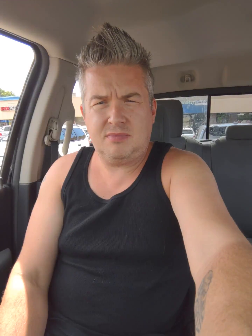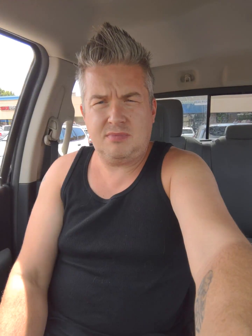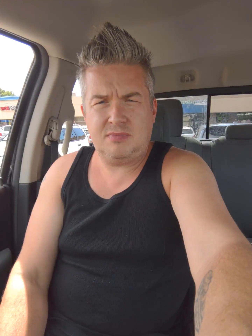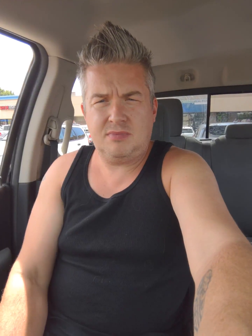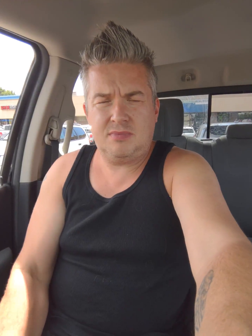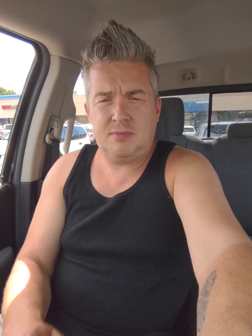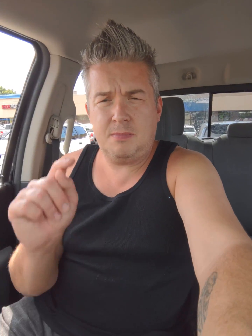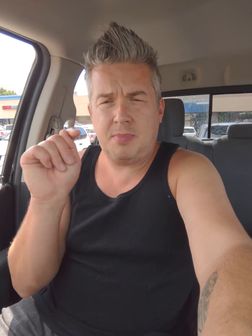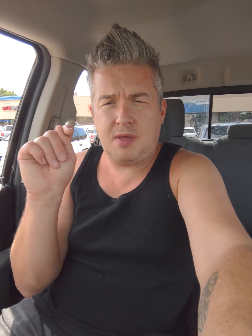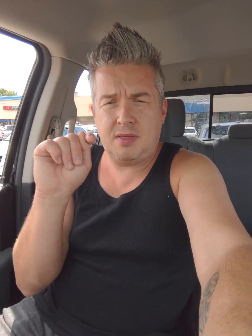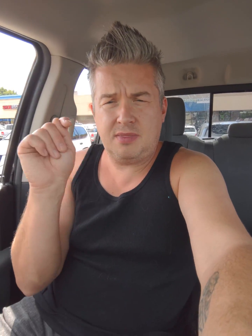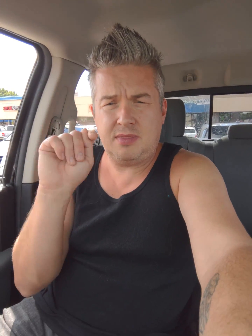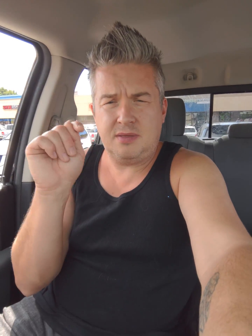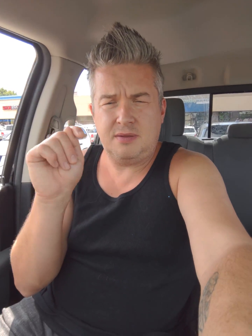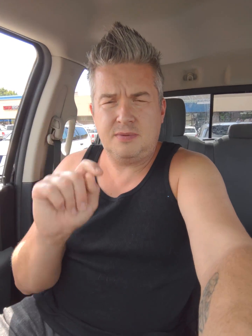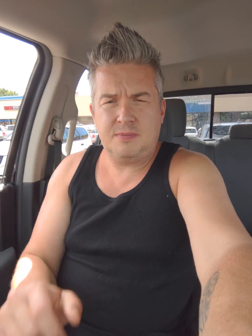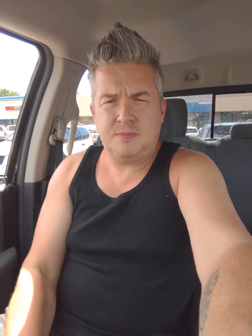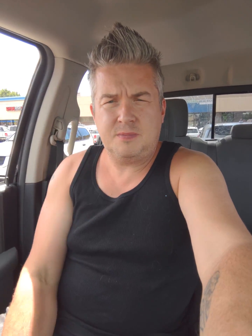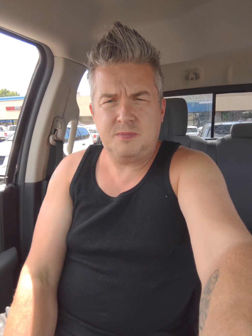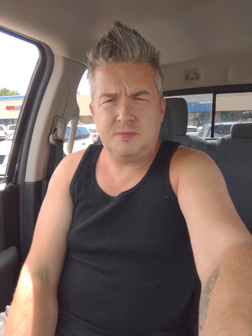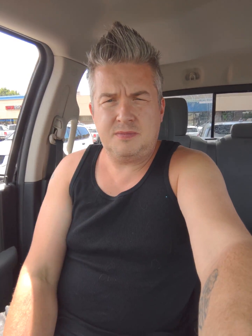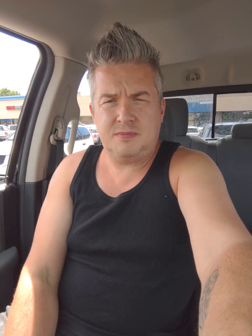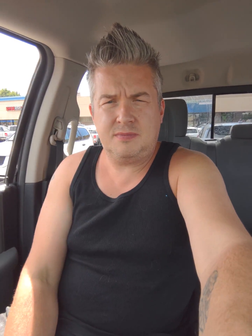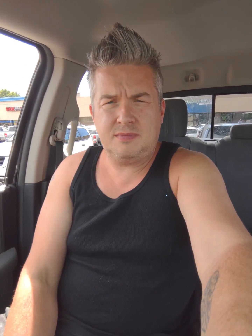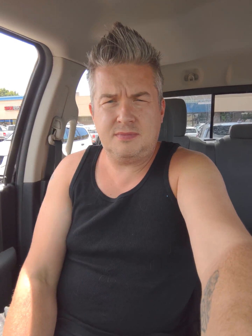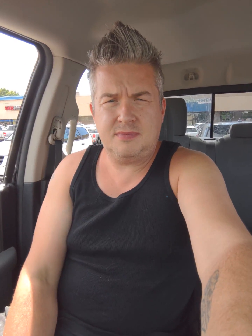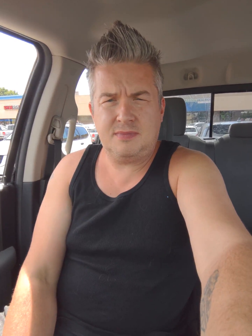bathroom